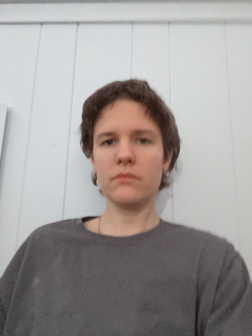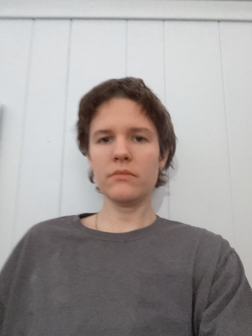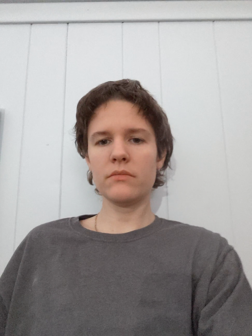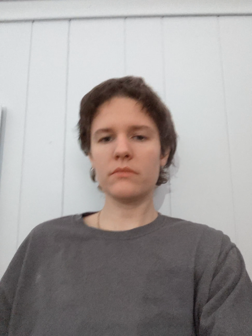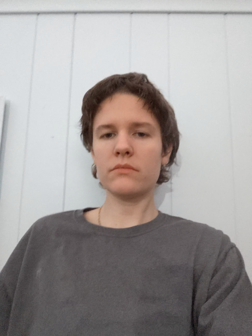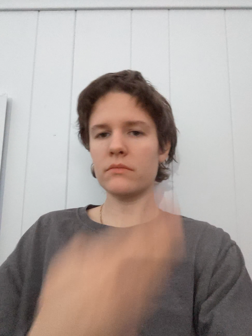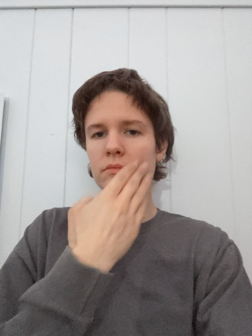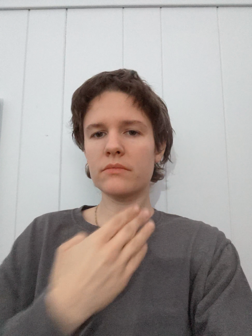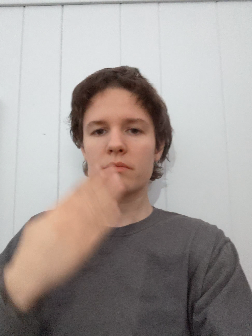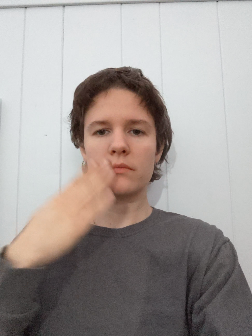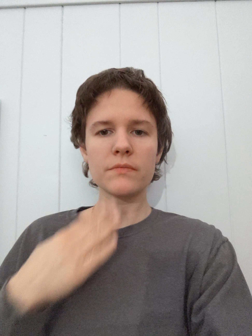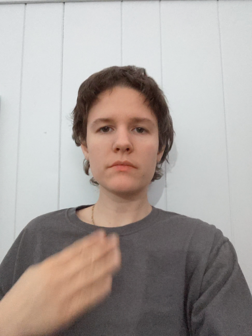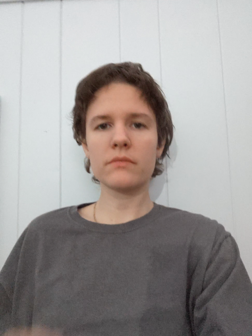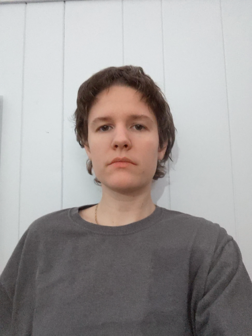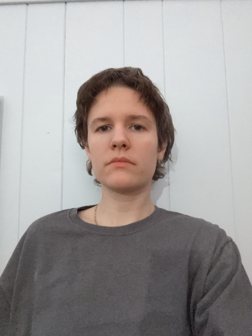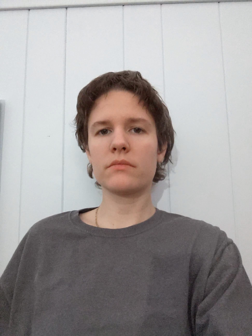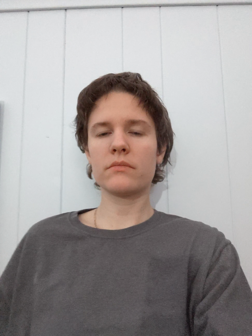napkin